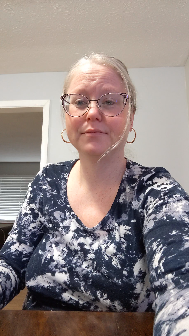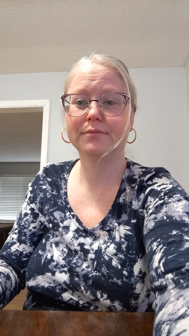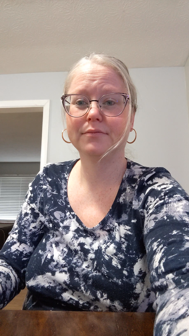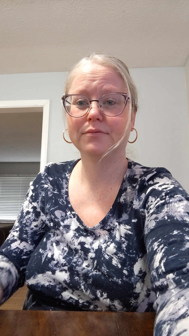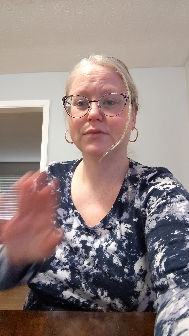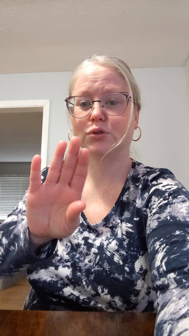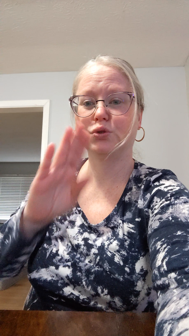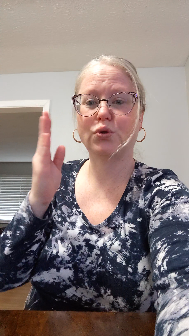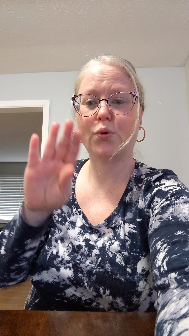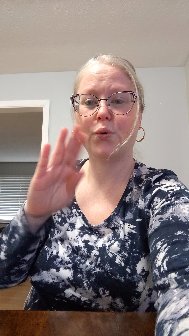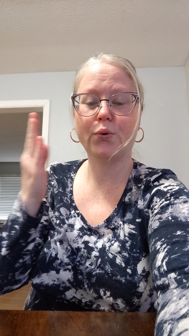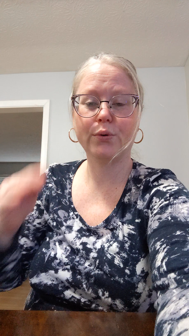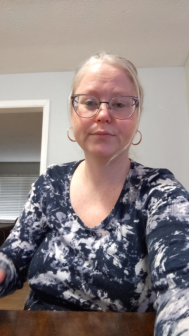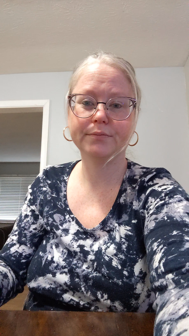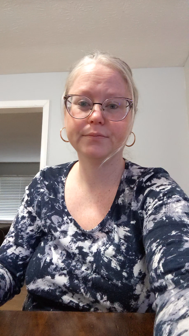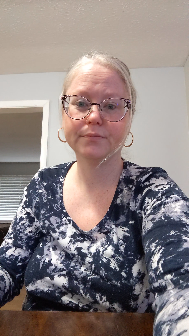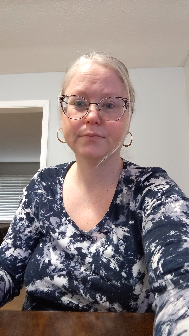door